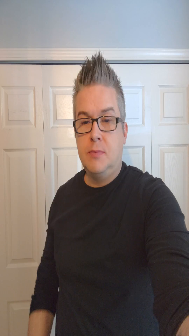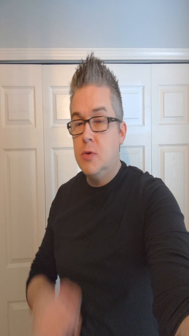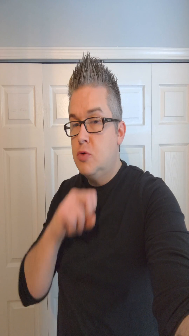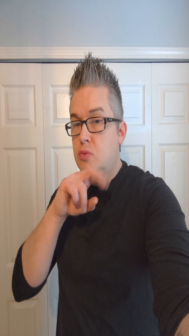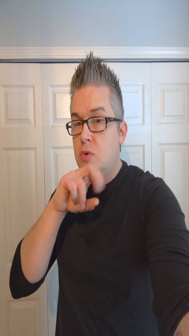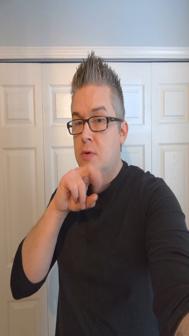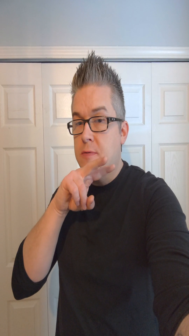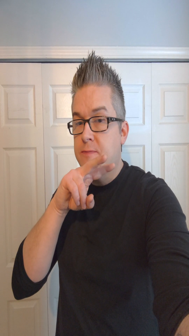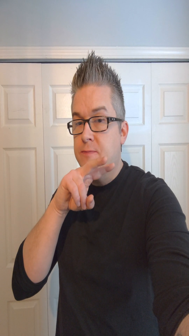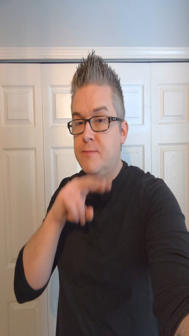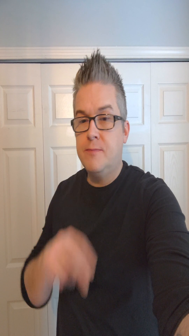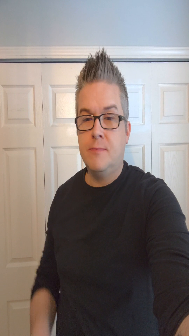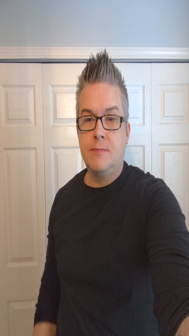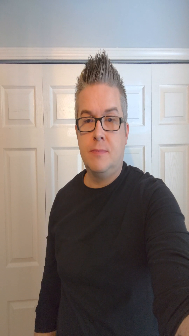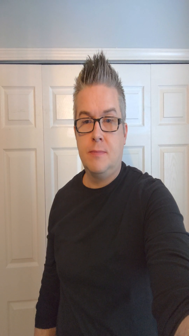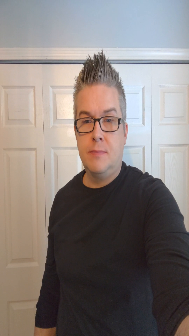frog